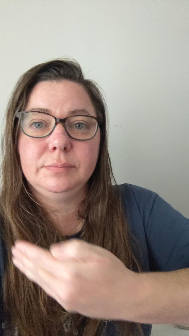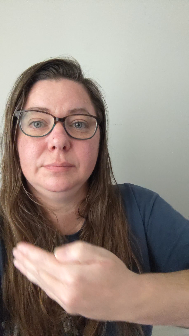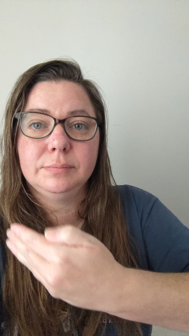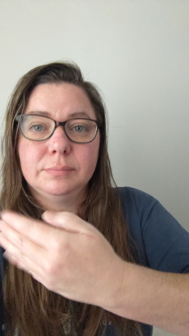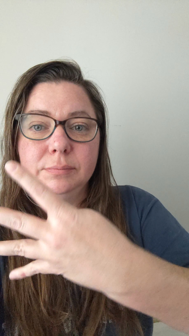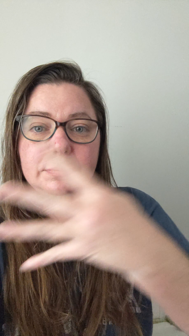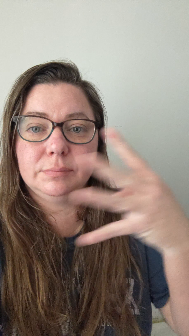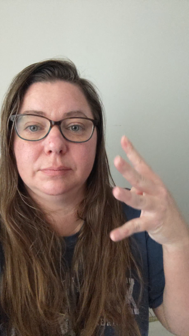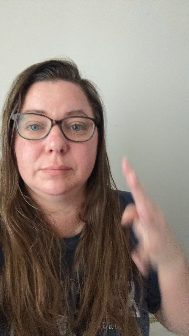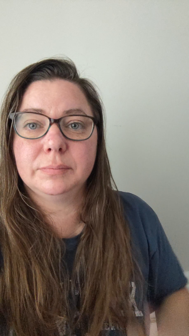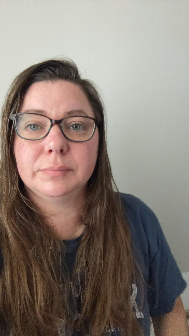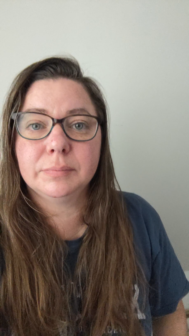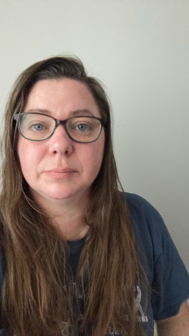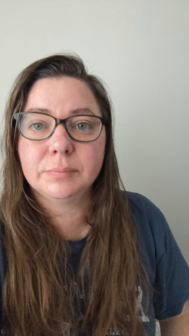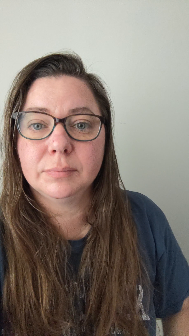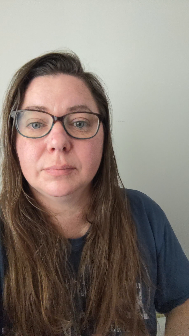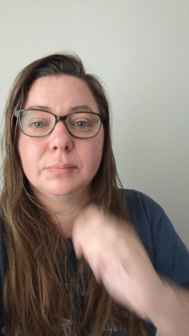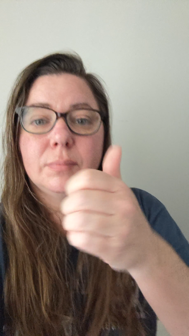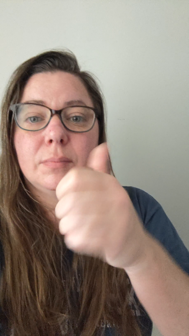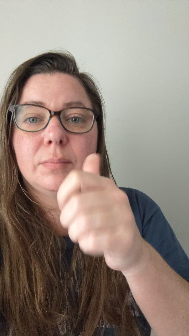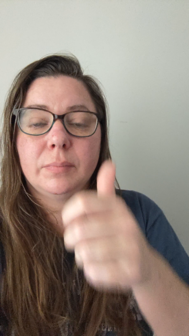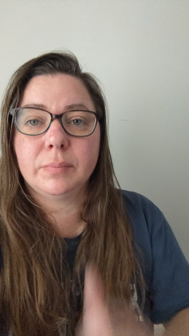how